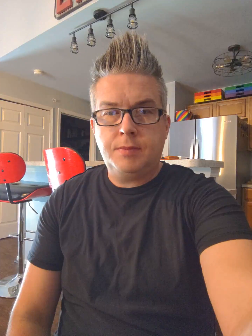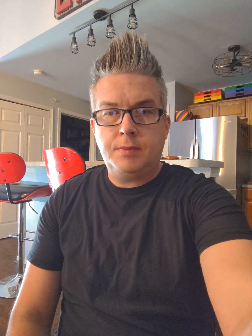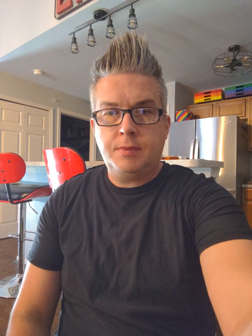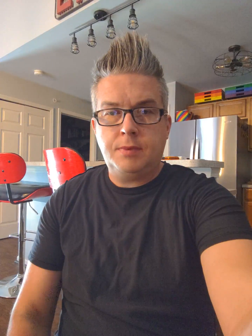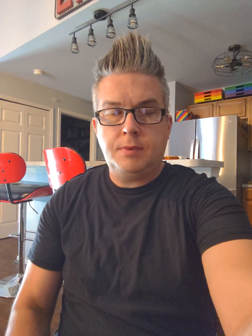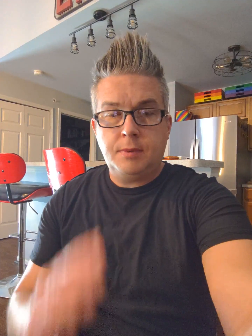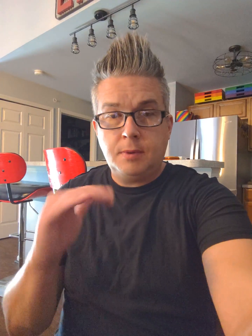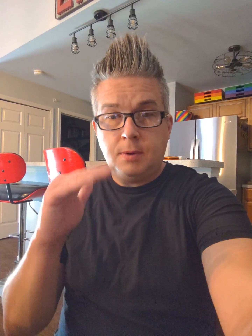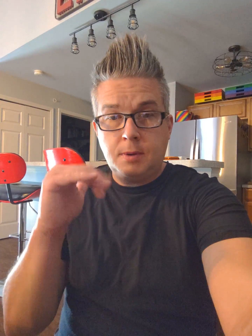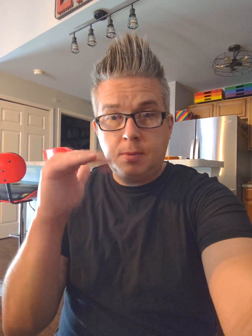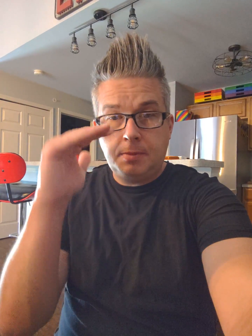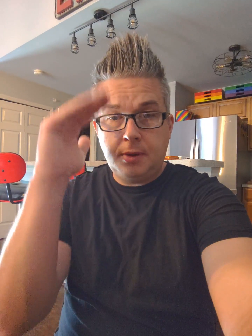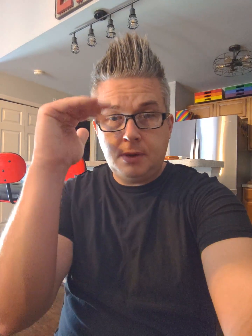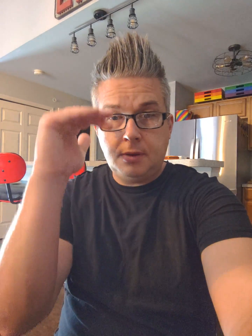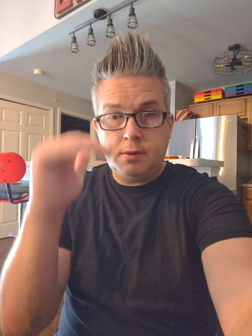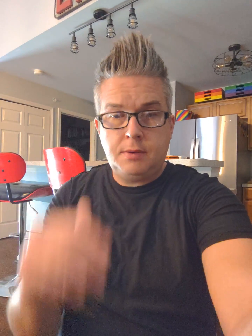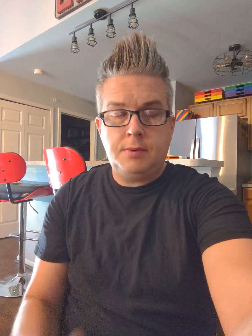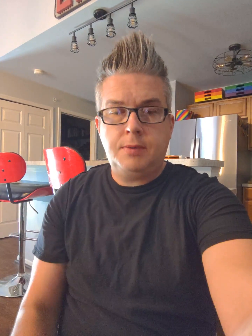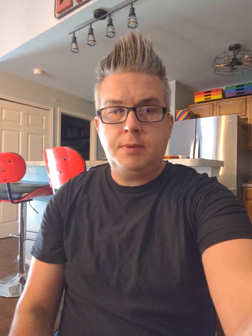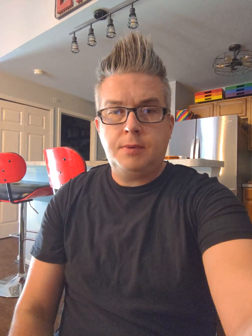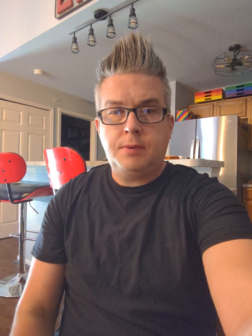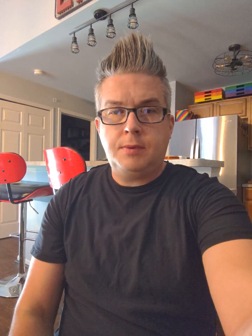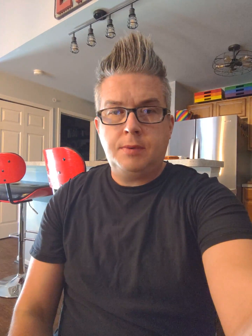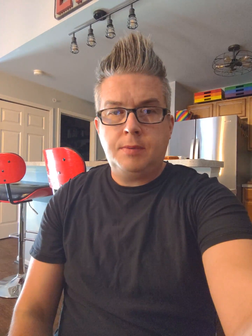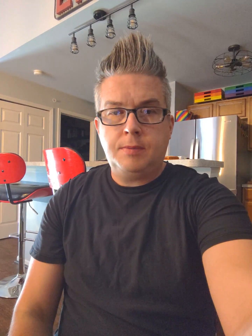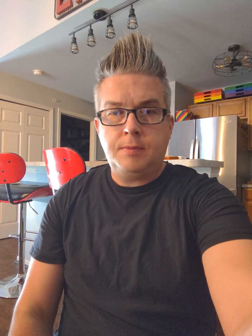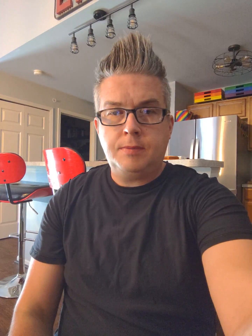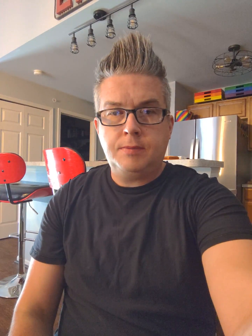build